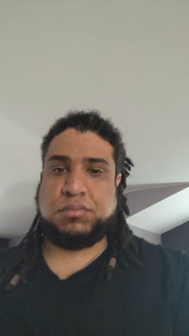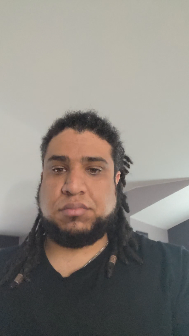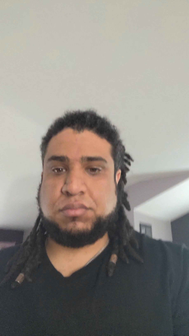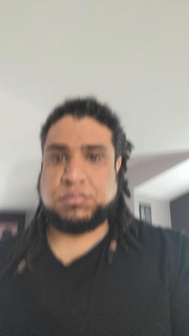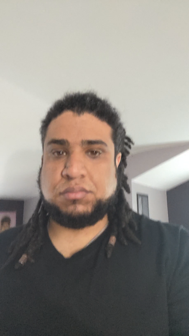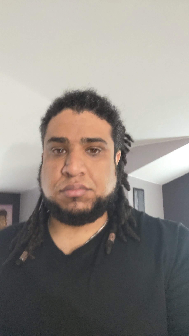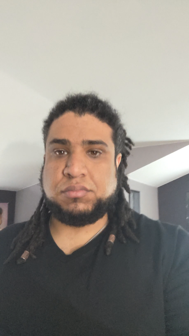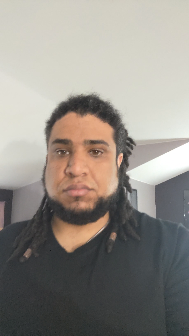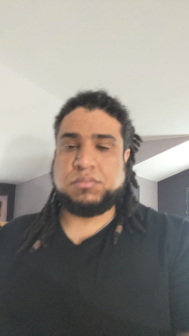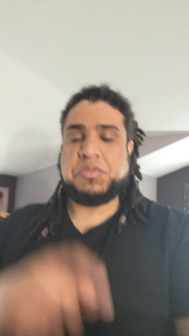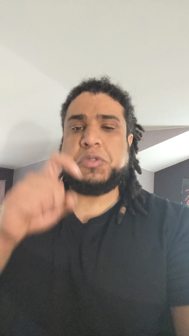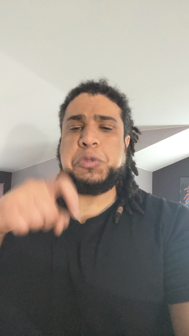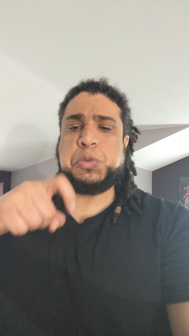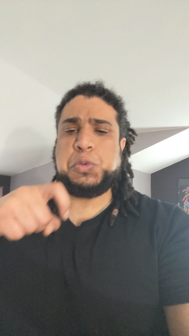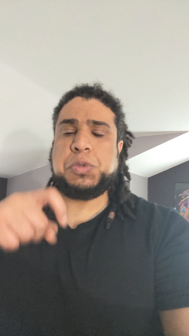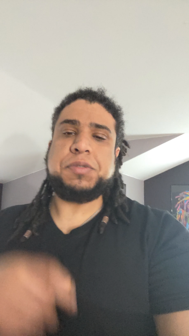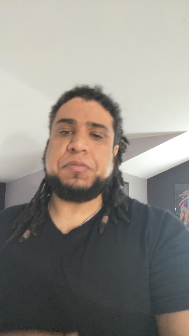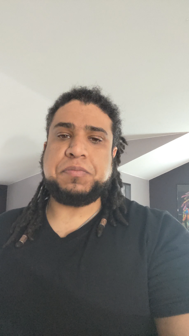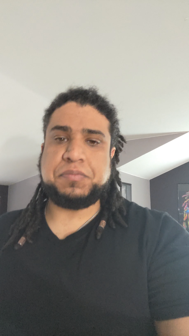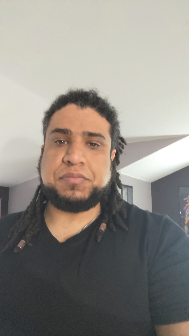should